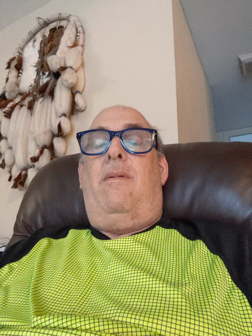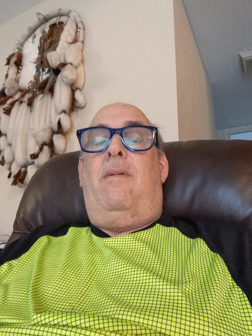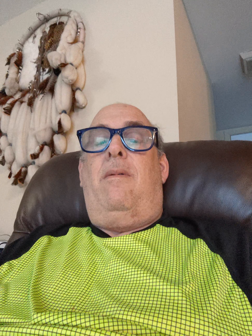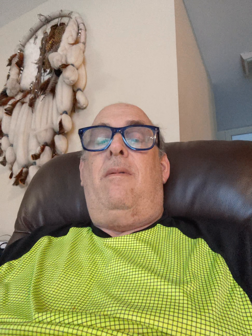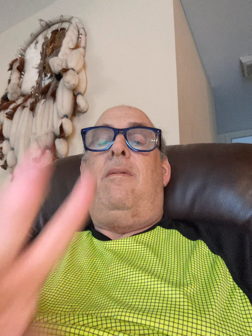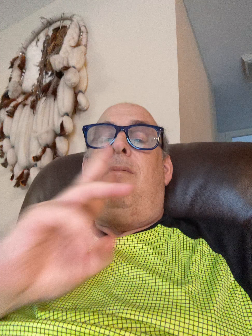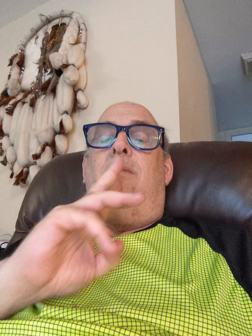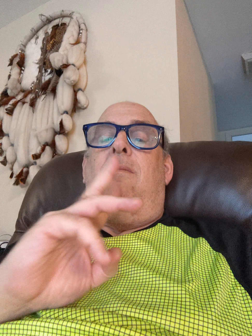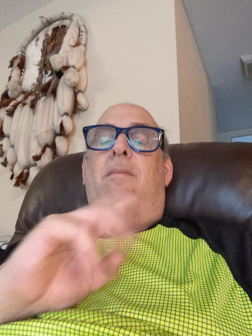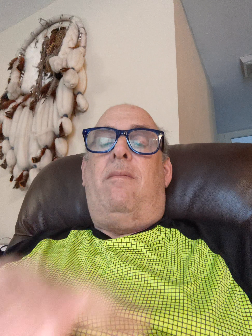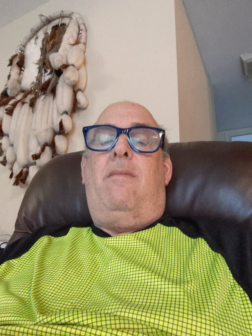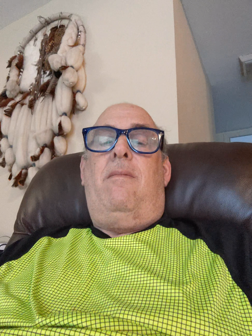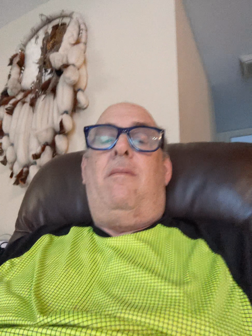water